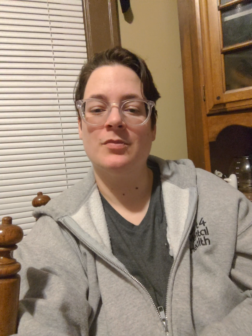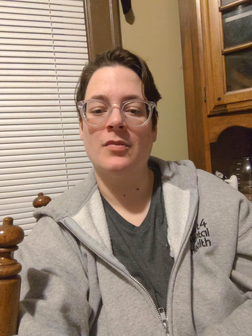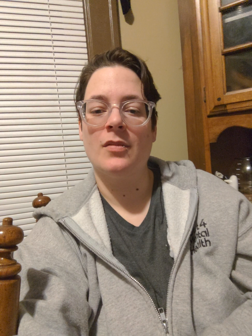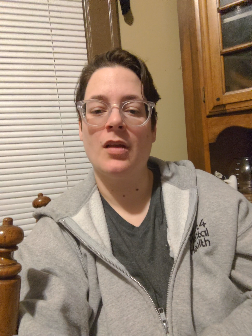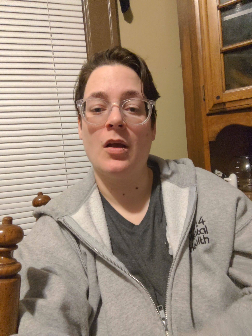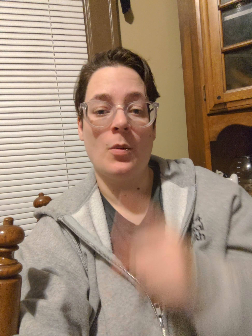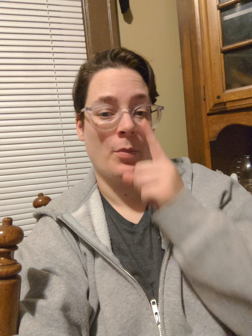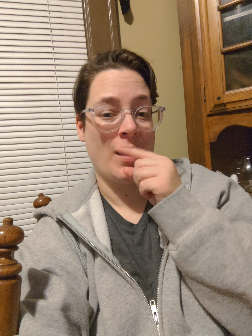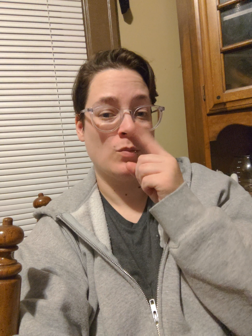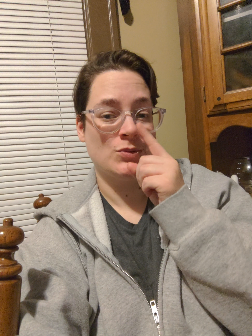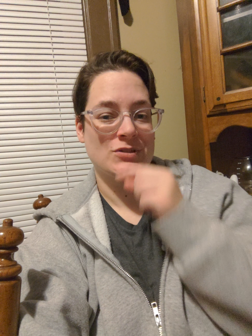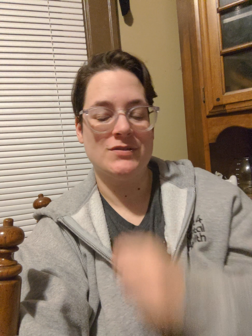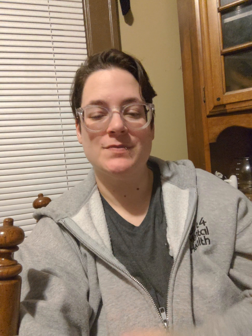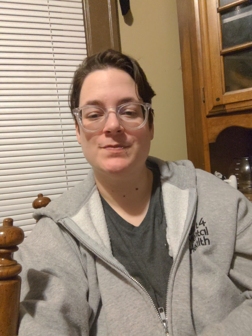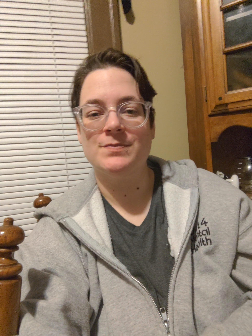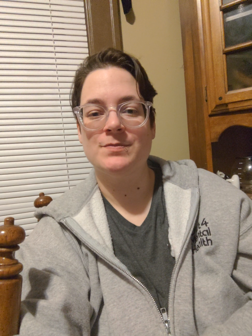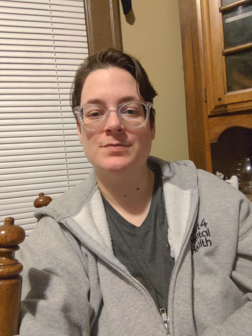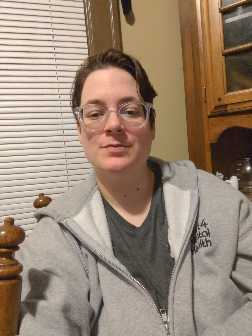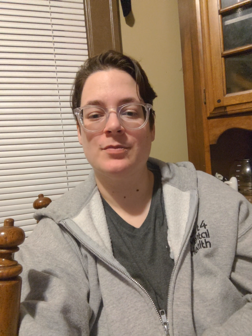mouse